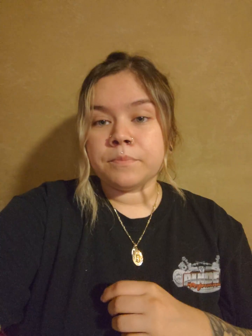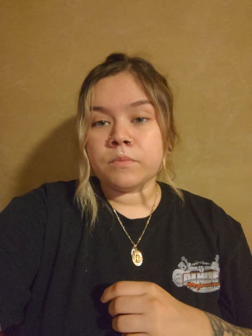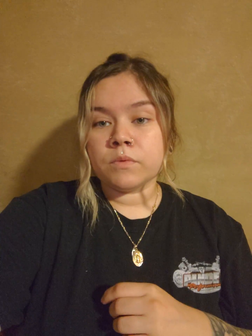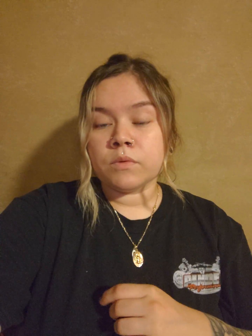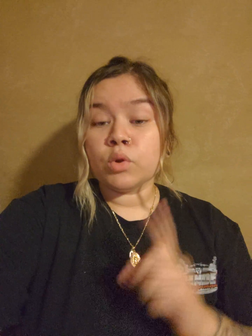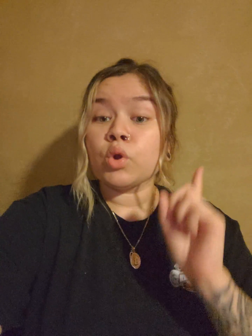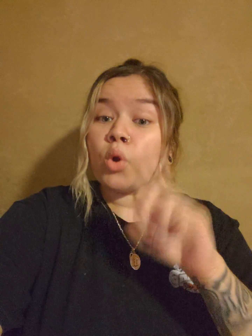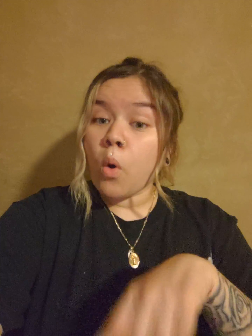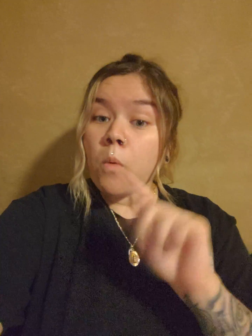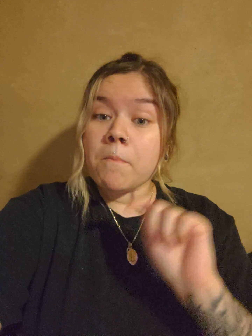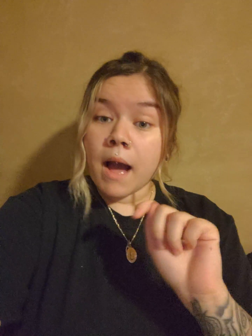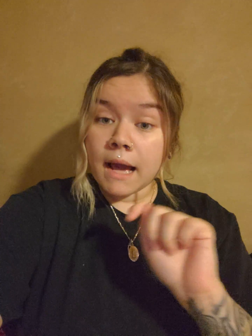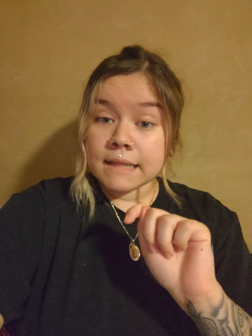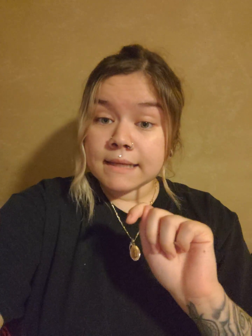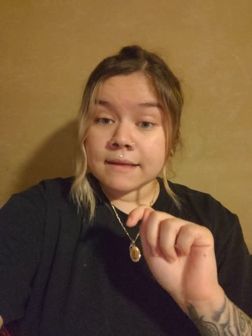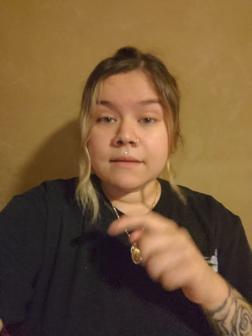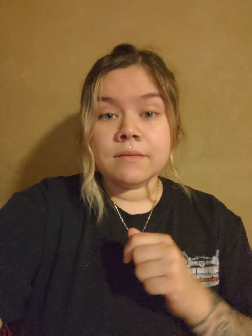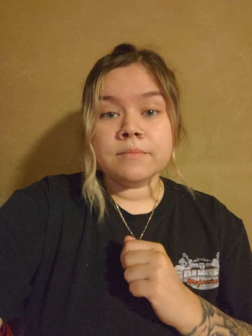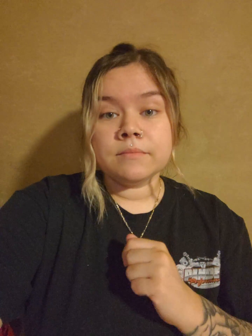go potty